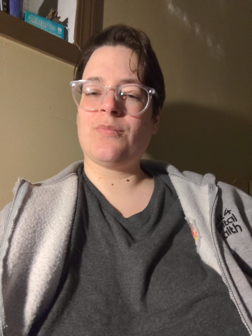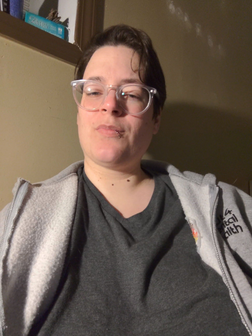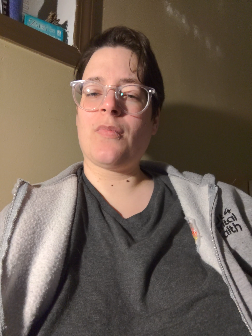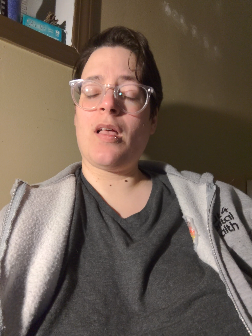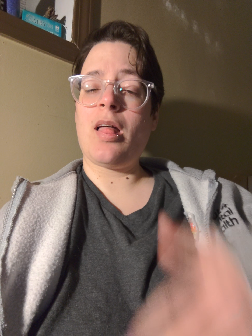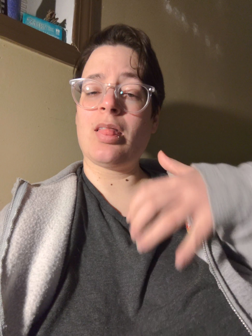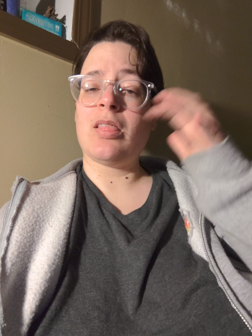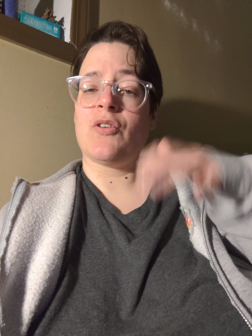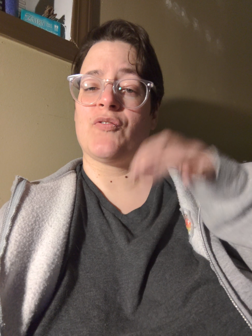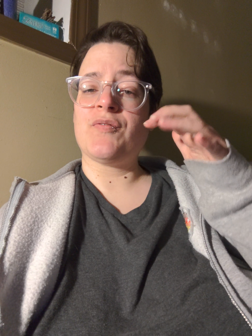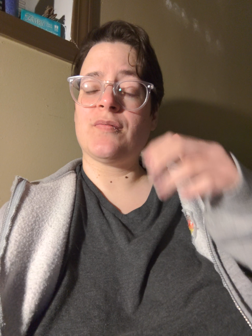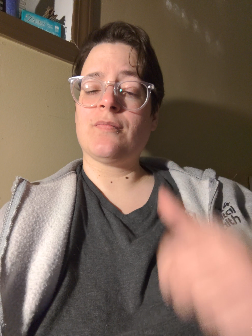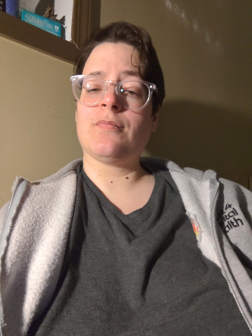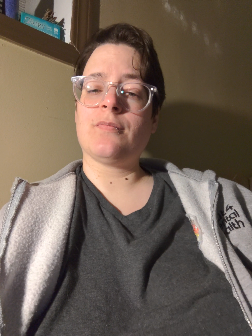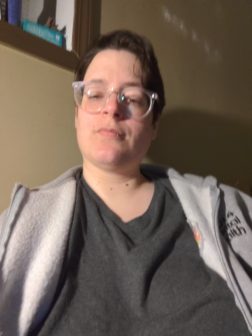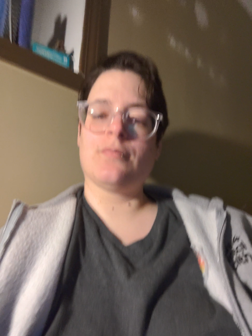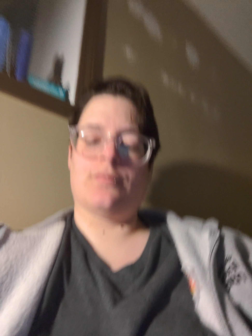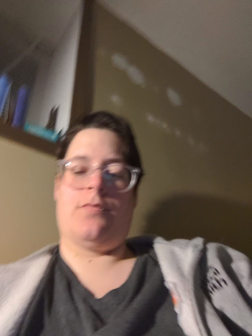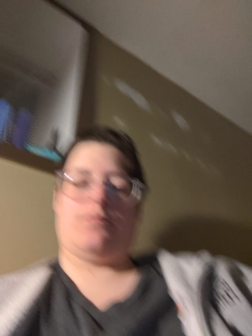alligator